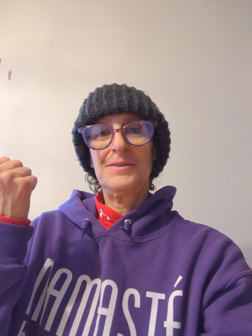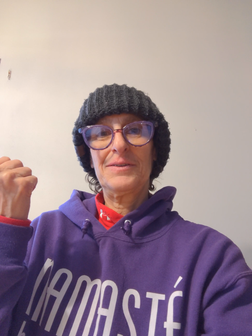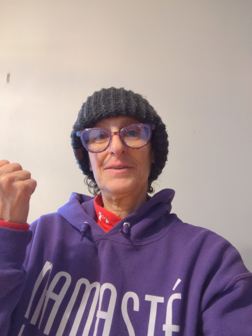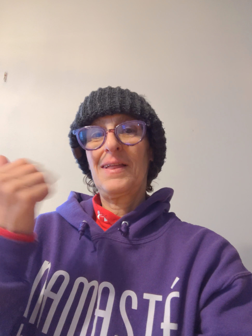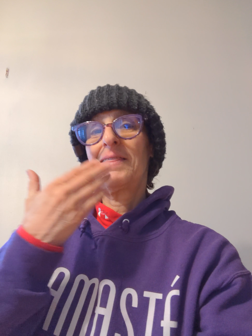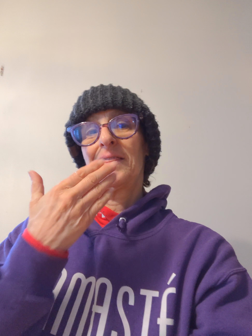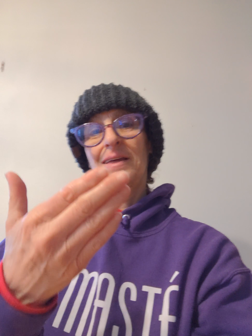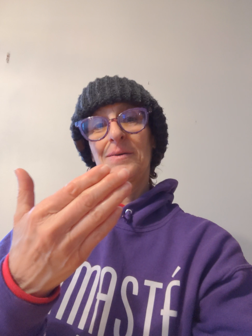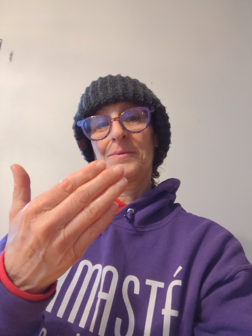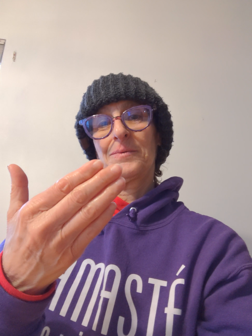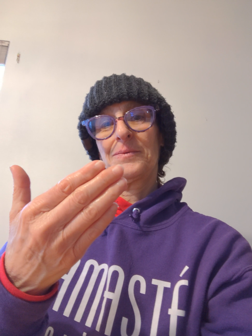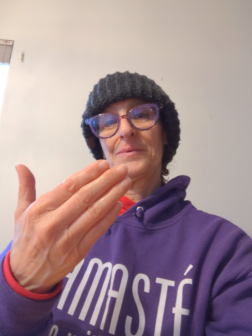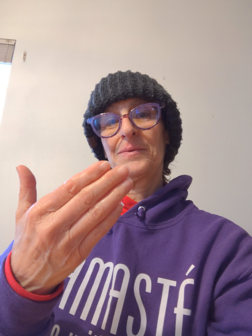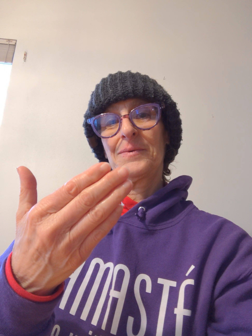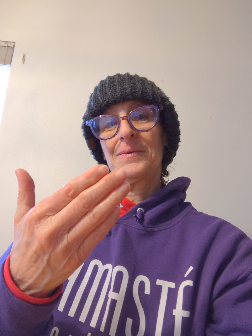thank you